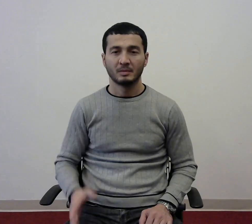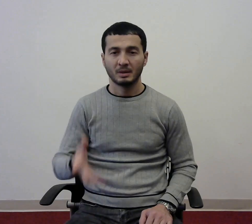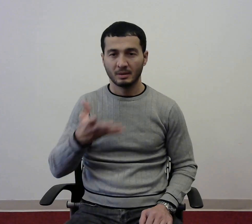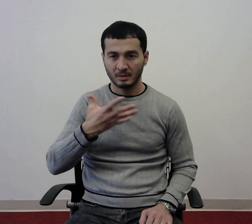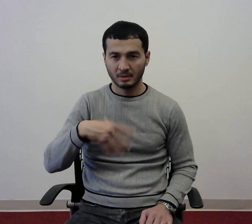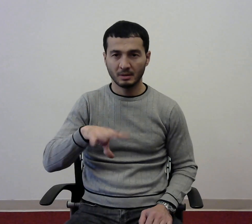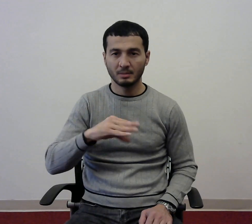hamı